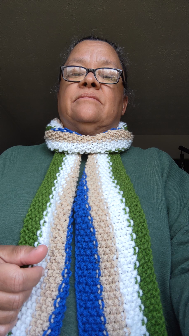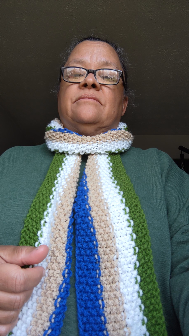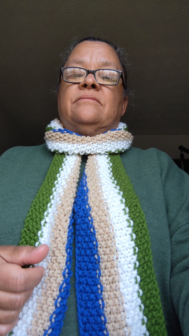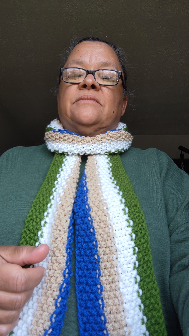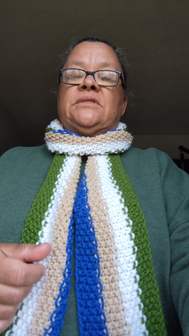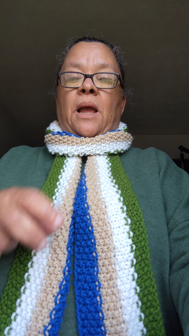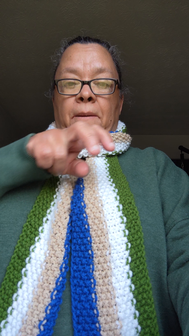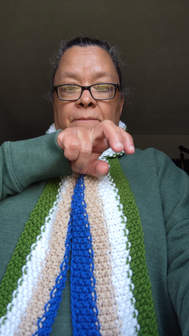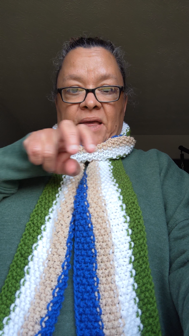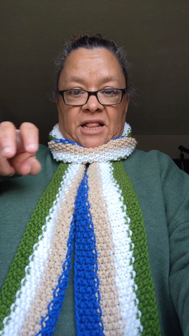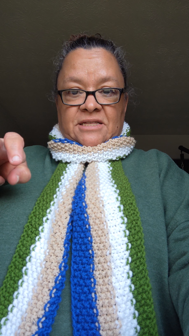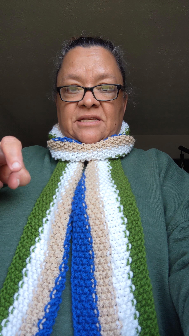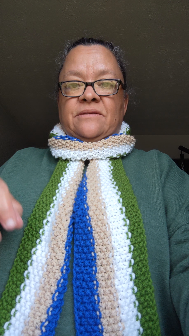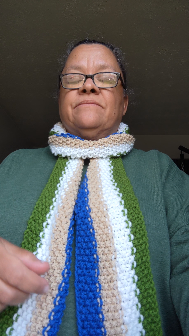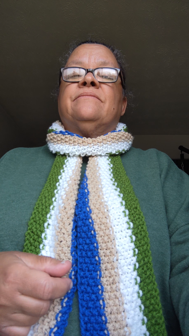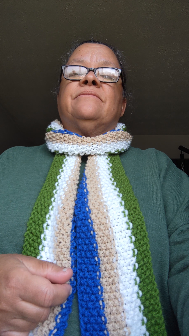bench